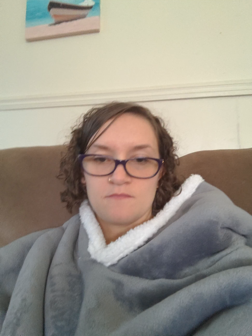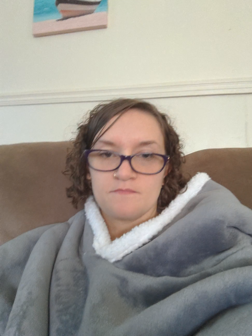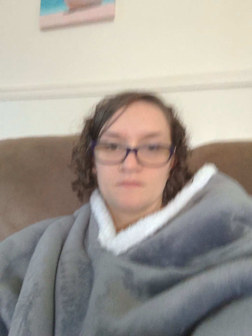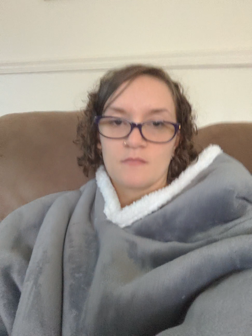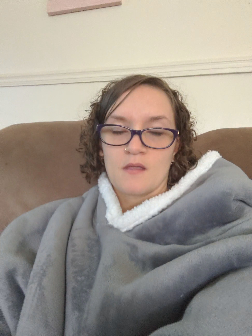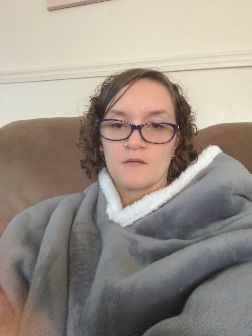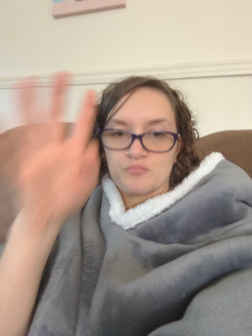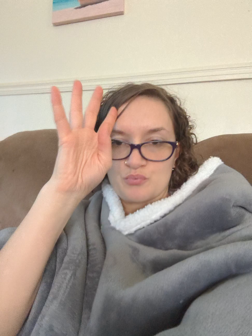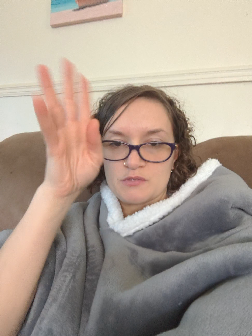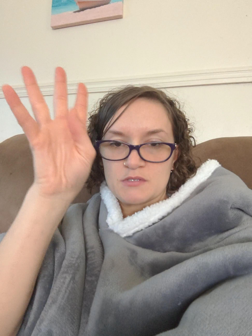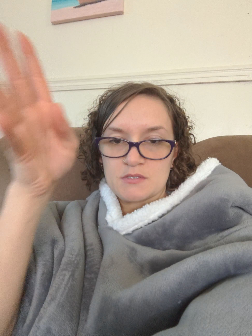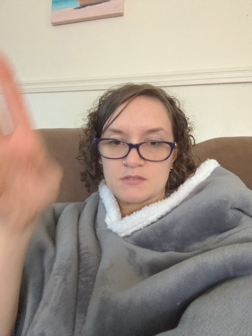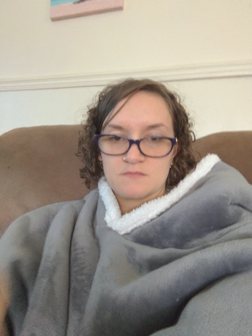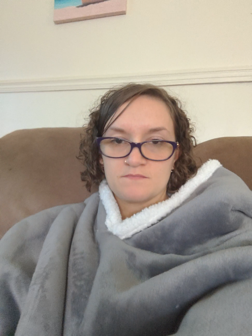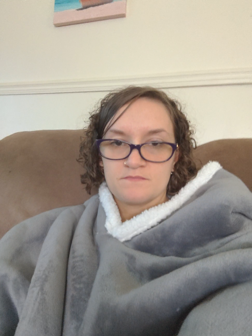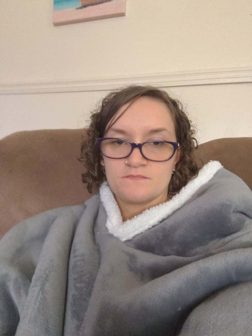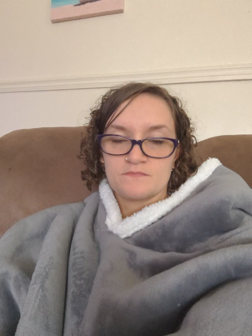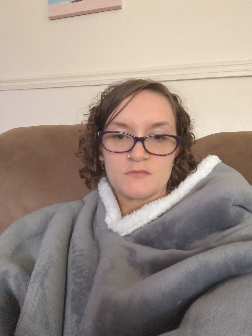pretend